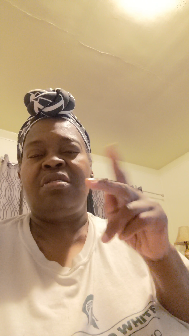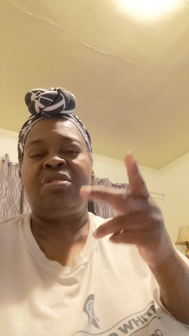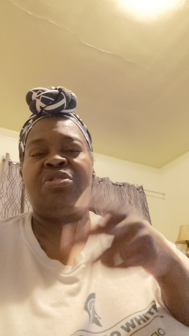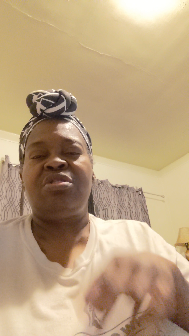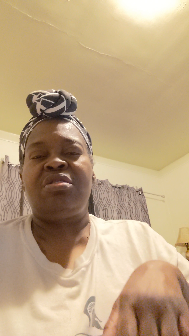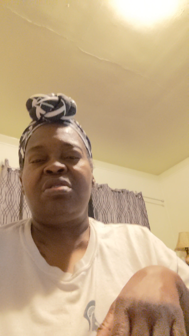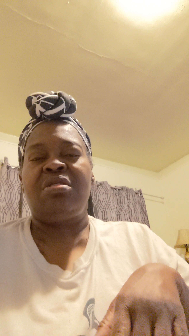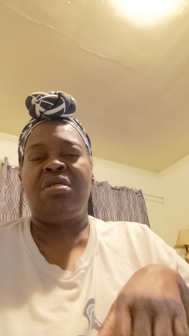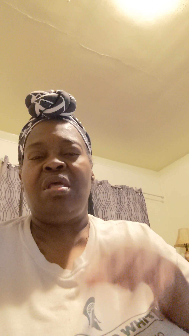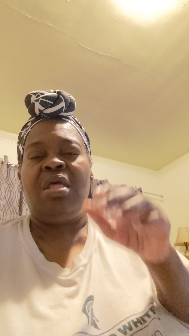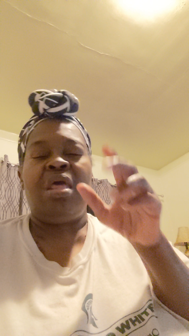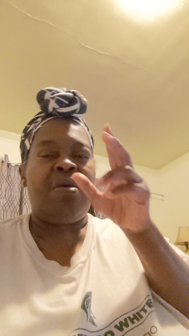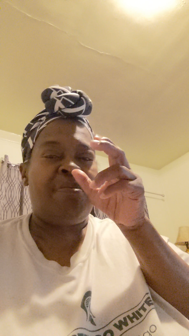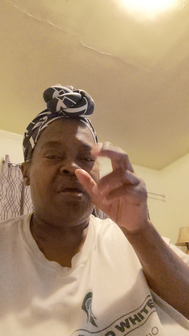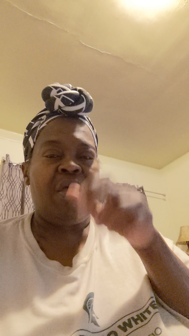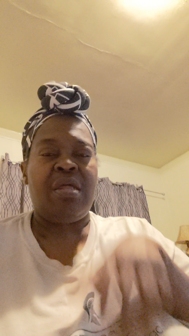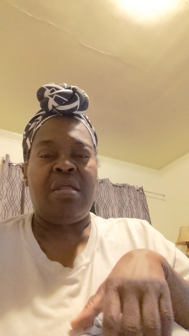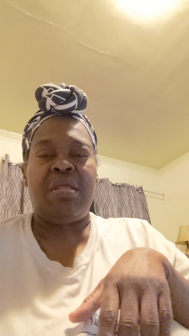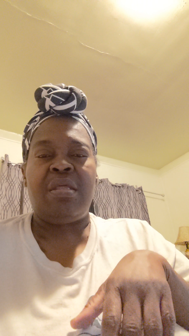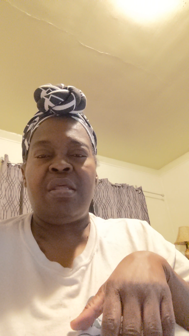ant